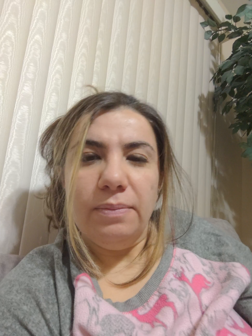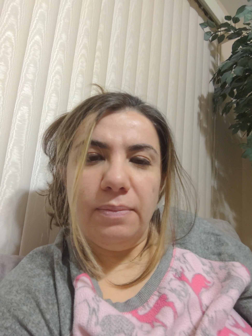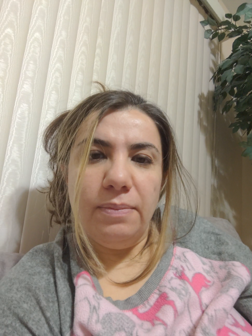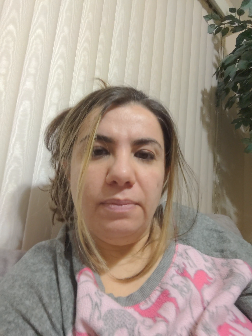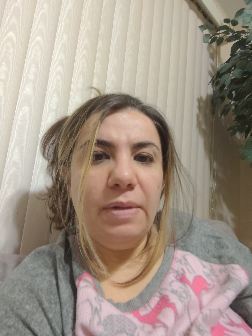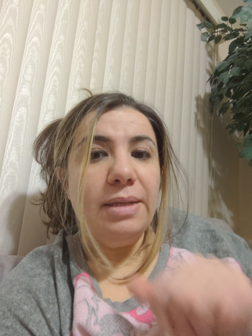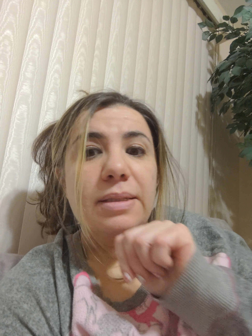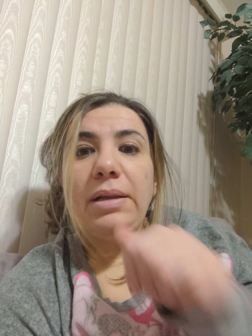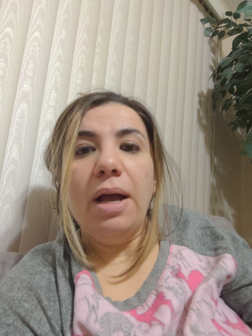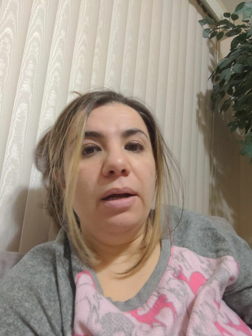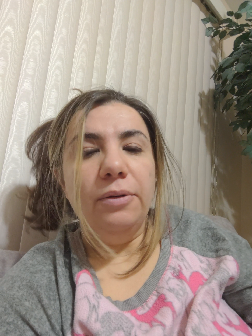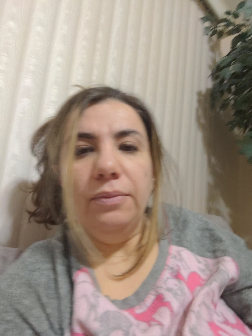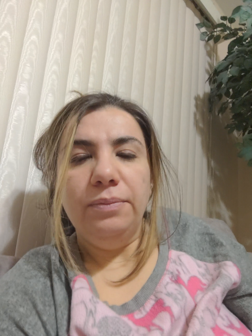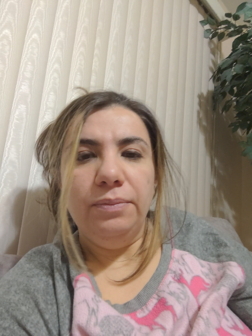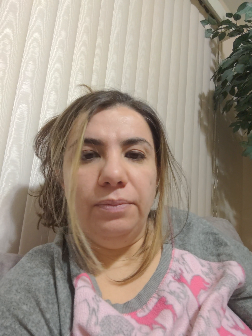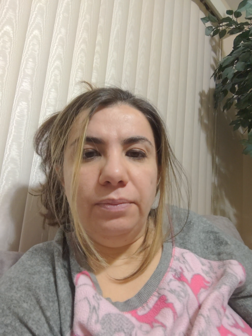not